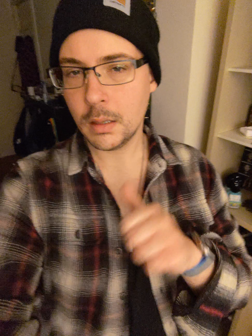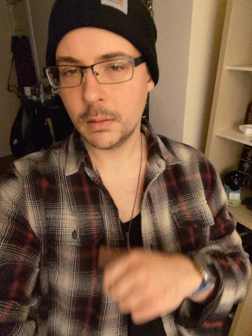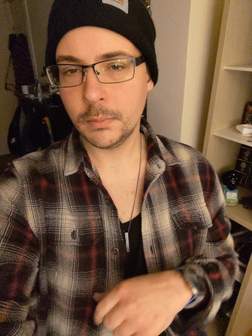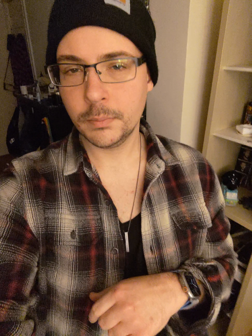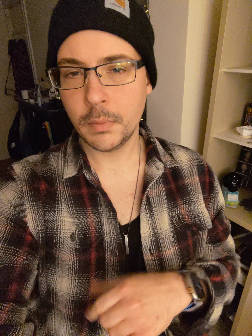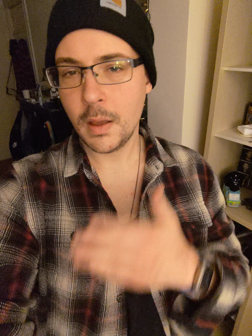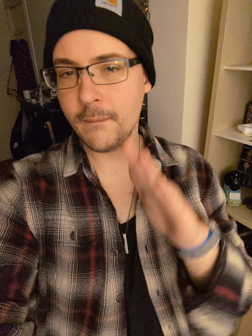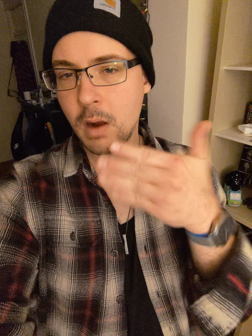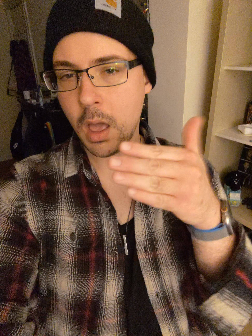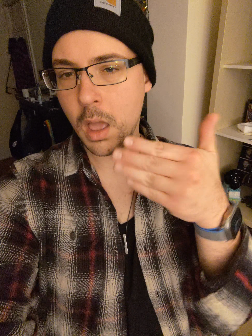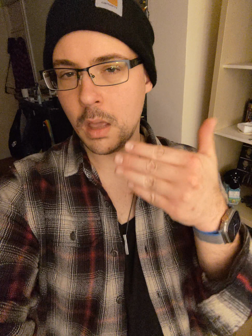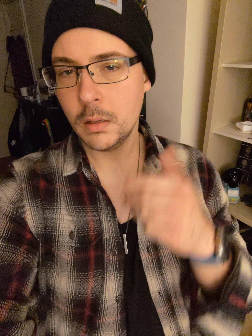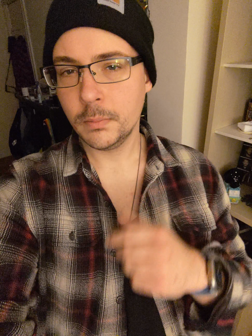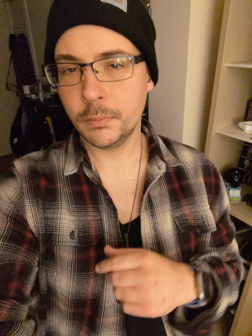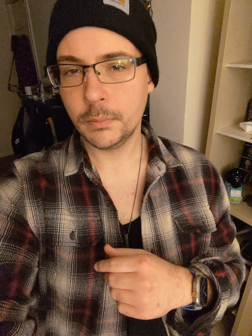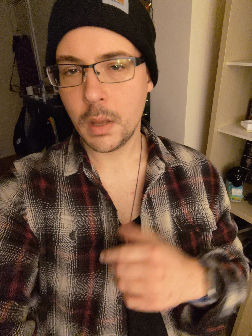flag